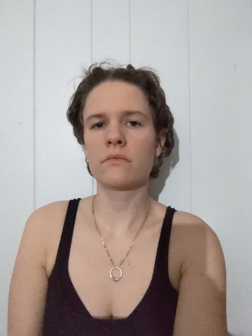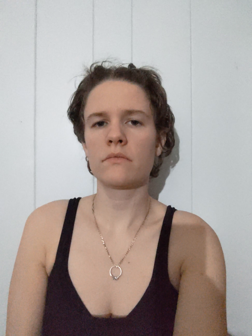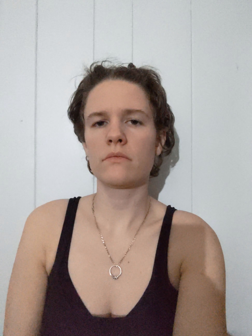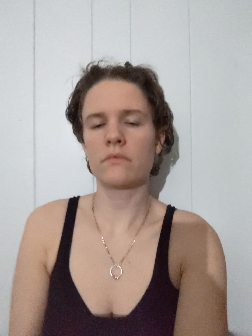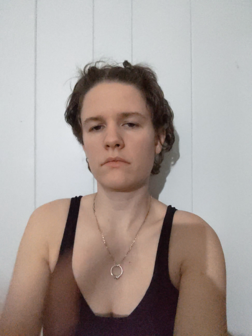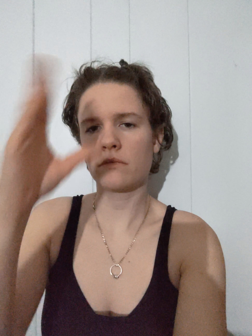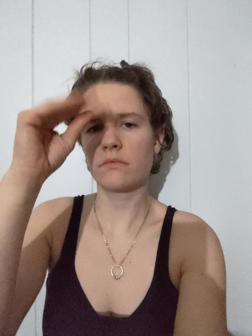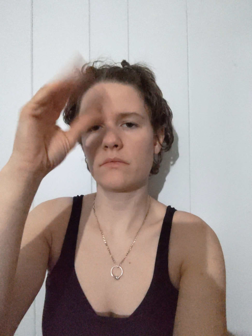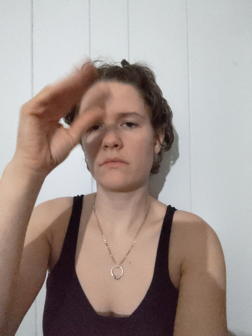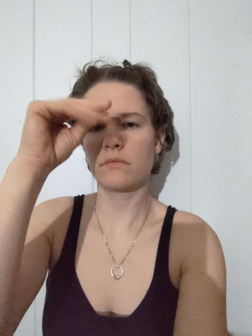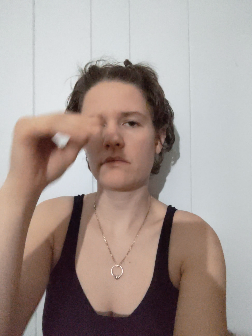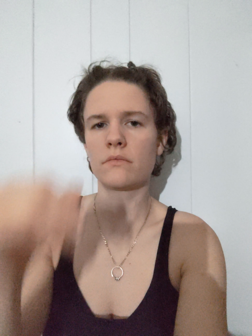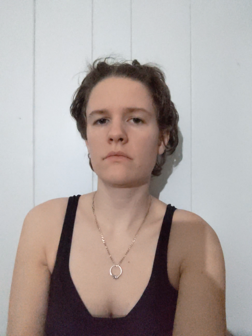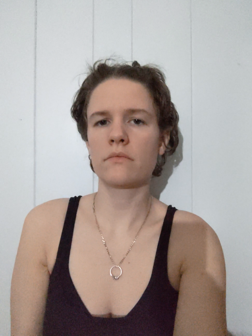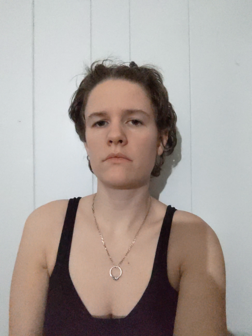boy